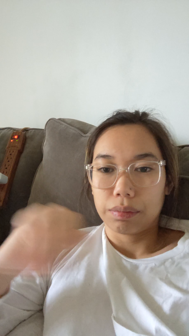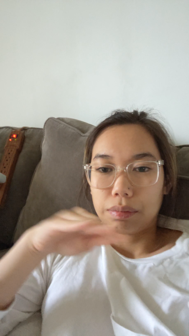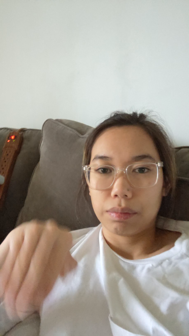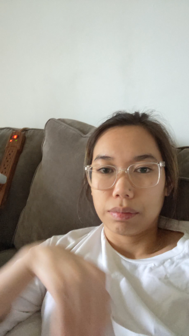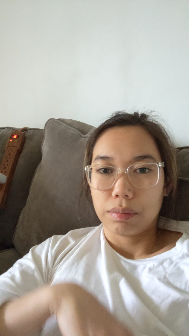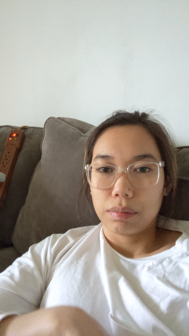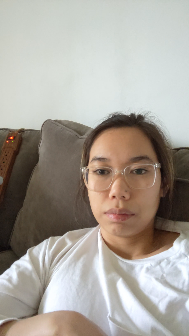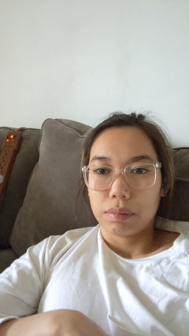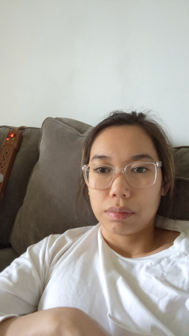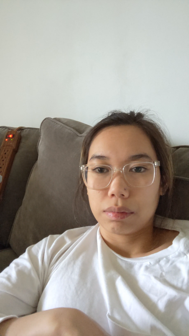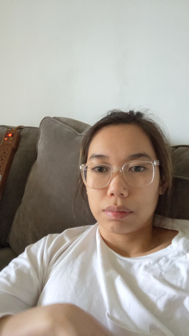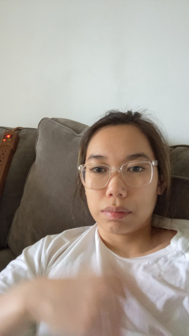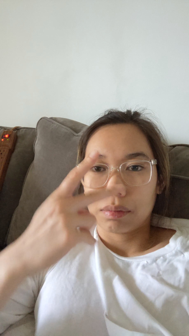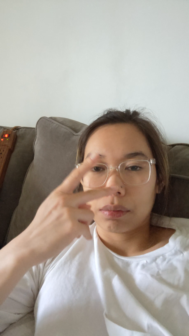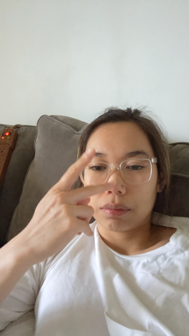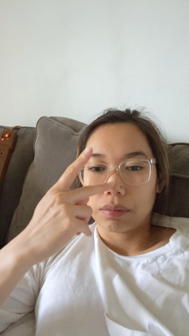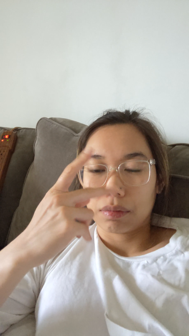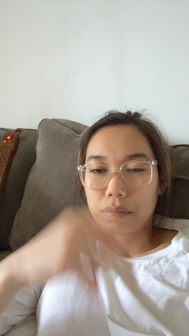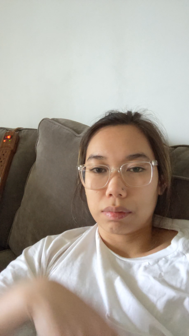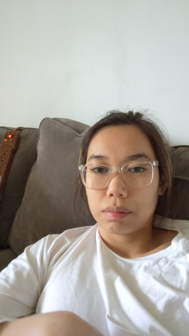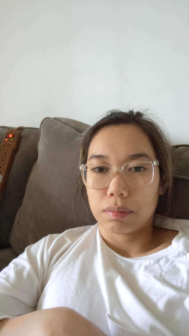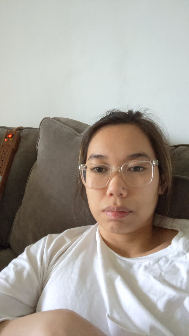penis